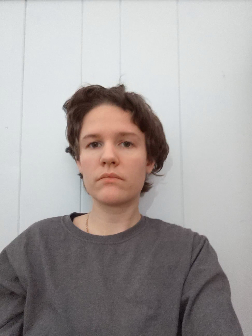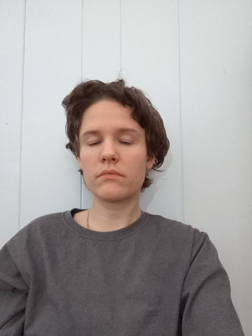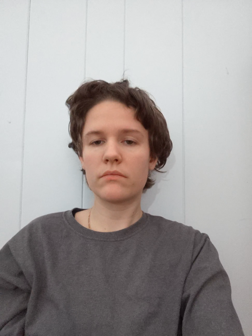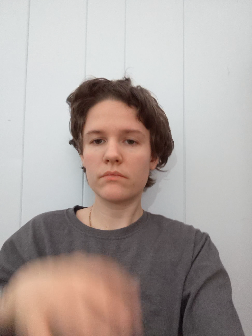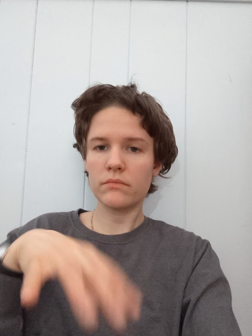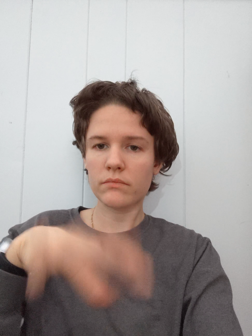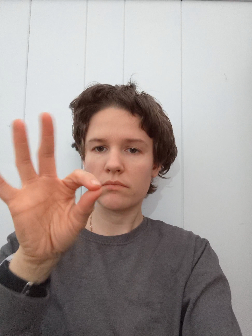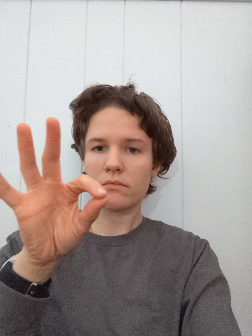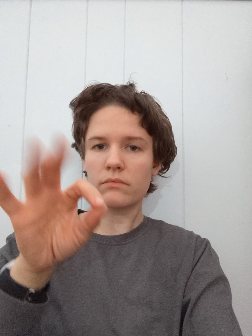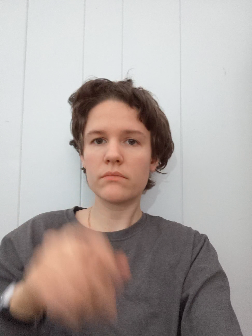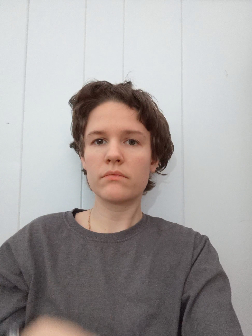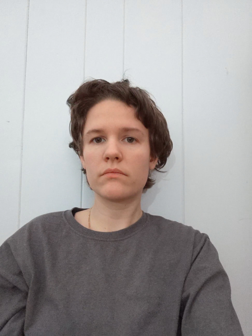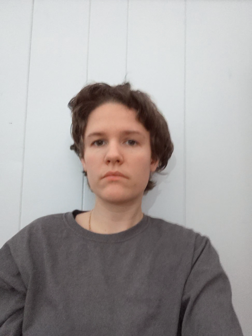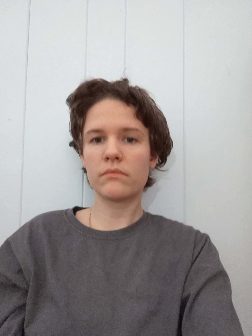find